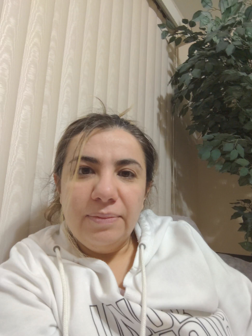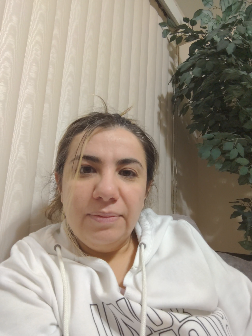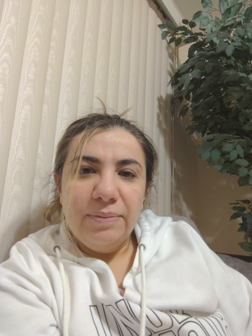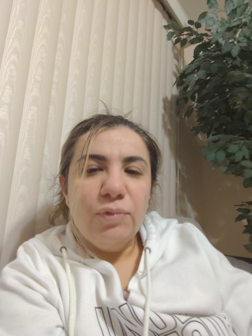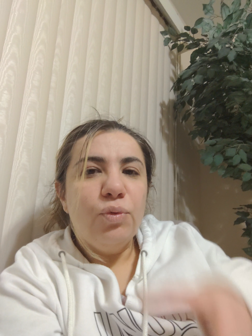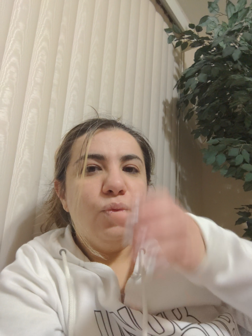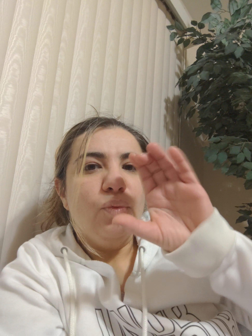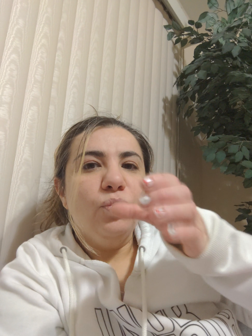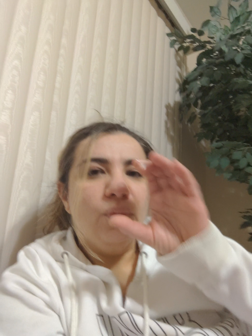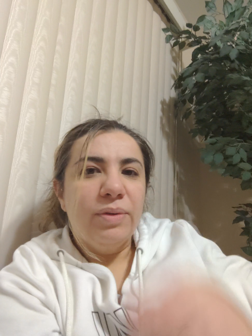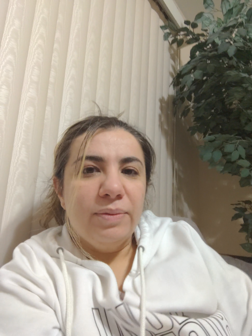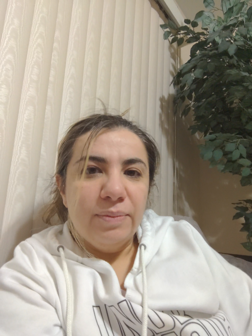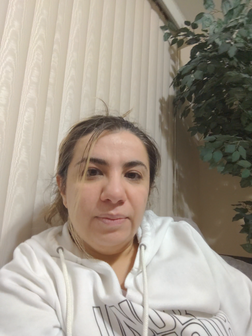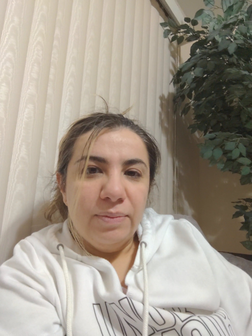drink